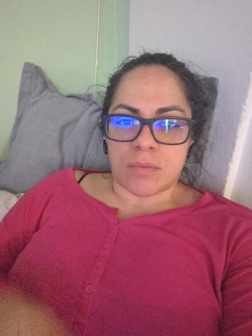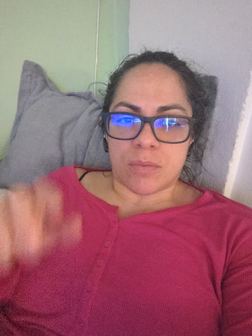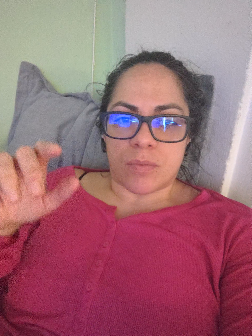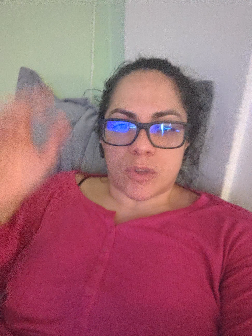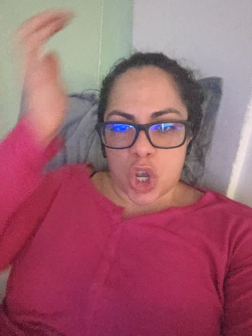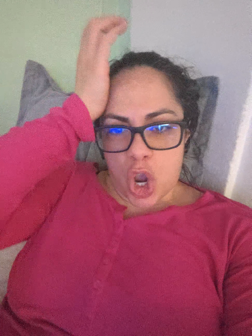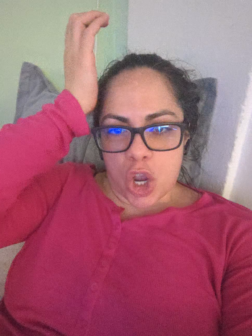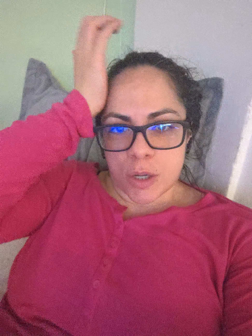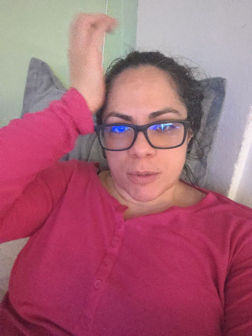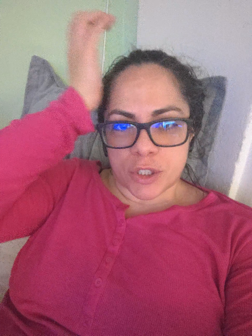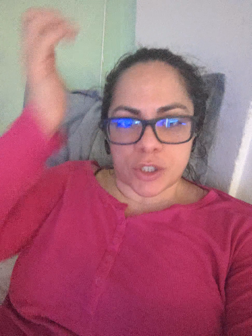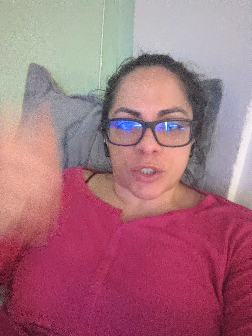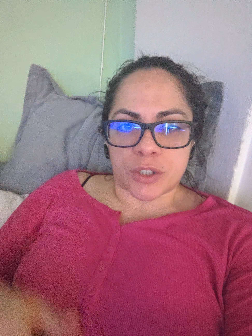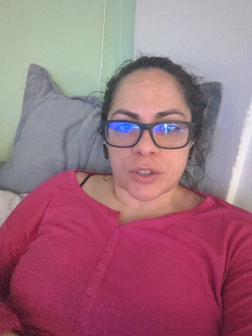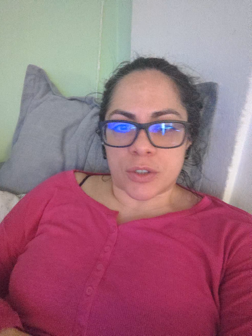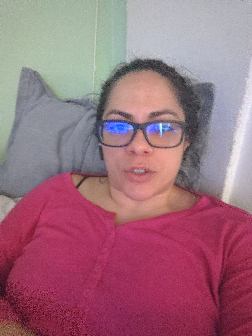garbage